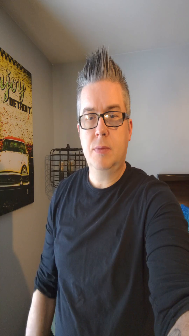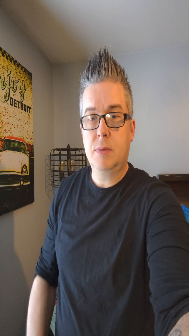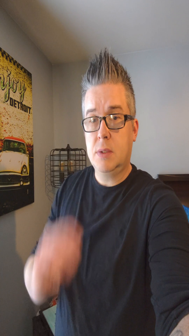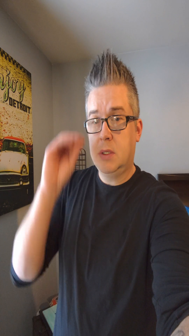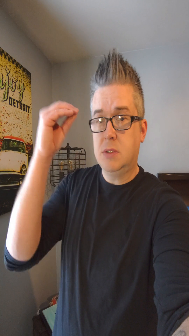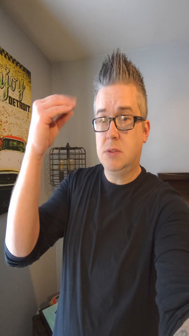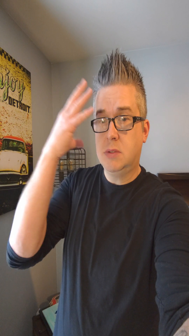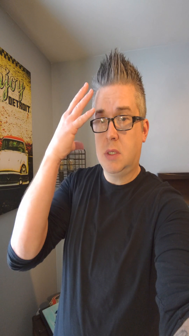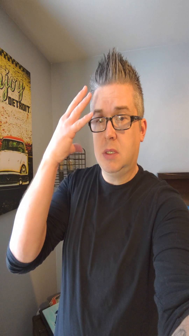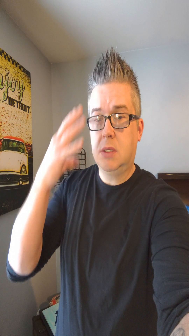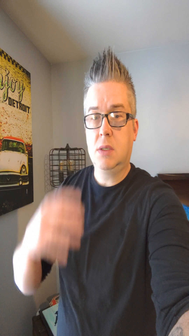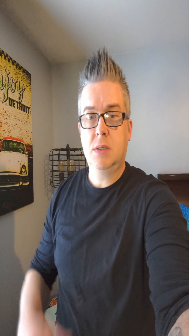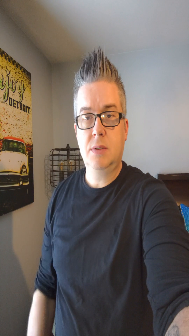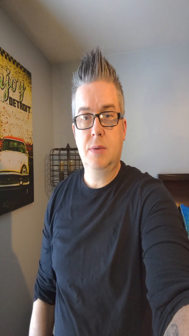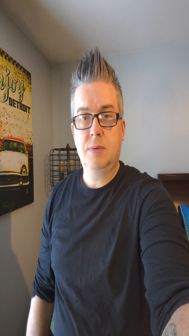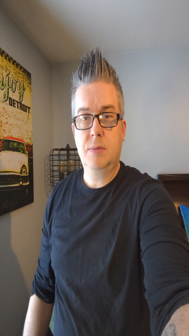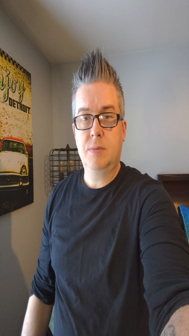sun